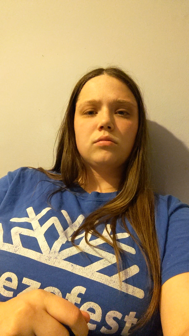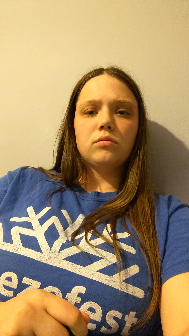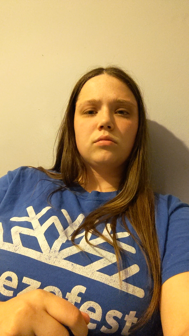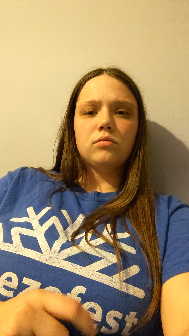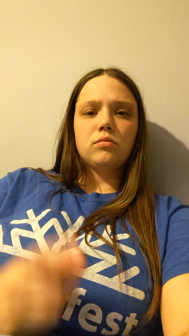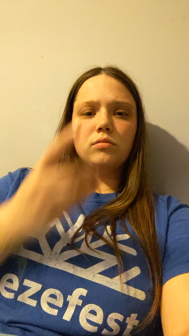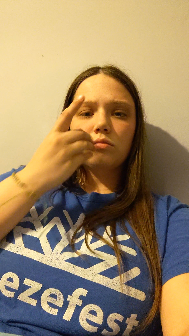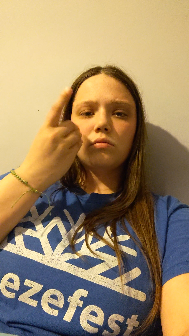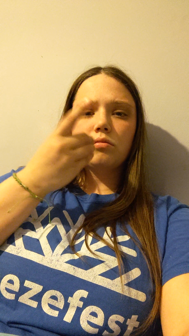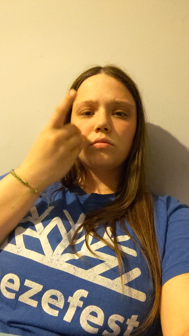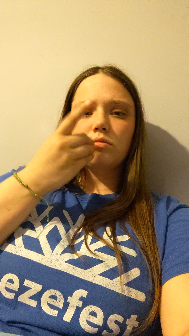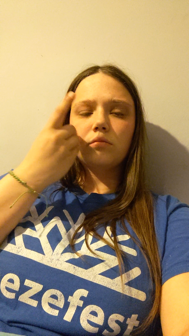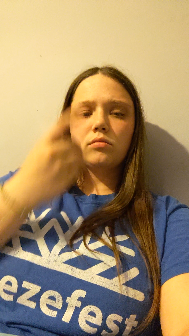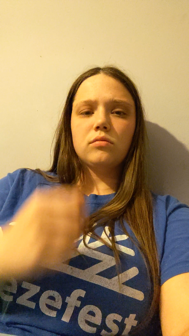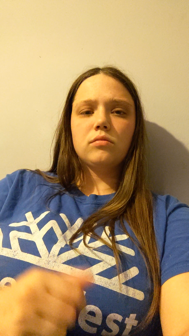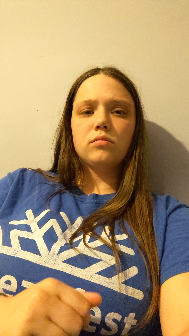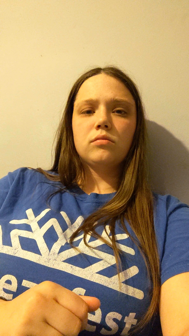dinner